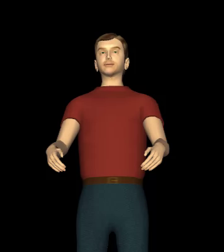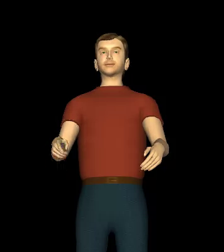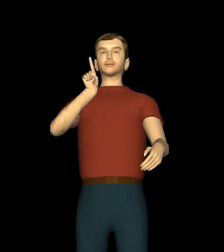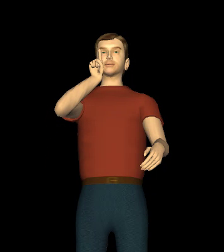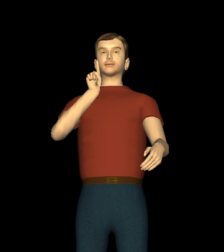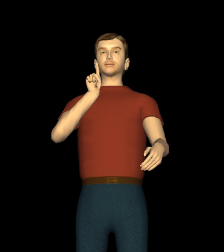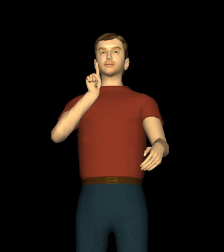امرأة